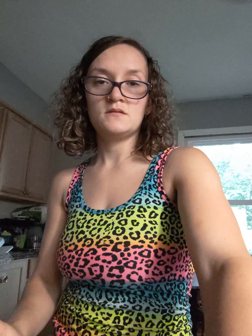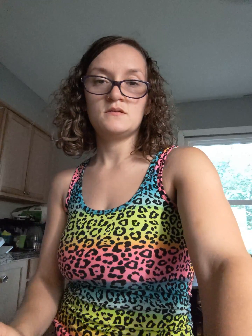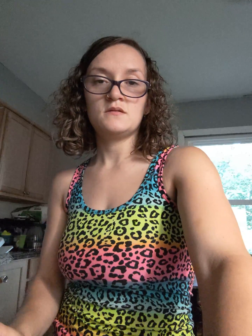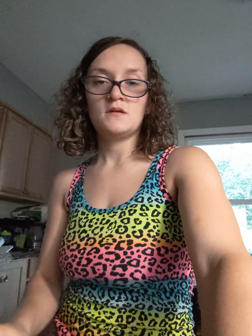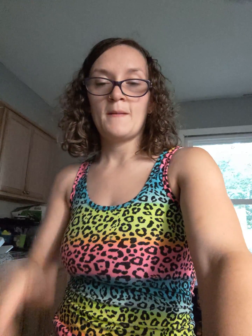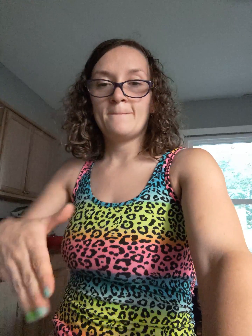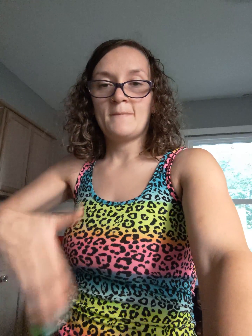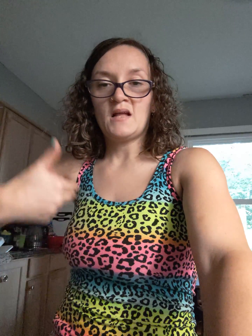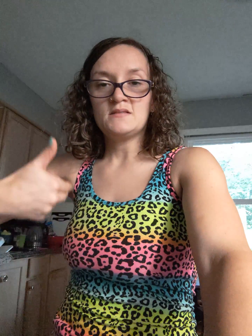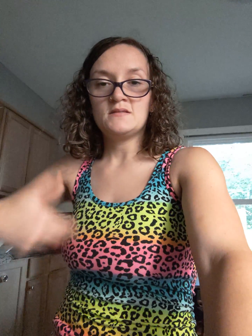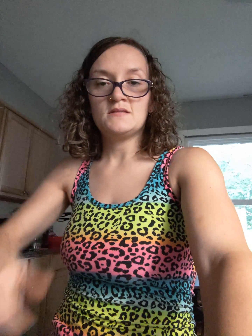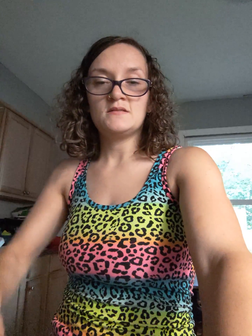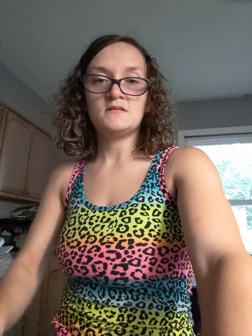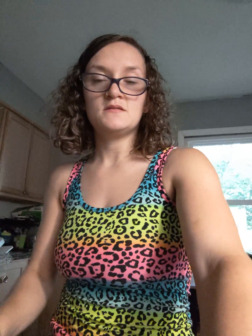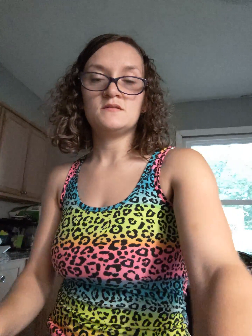pants